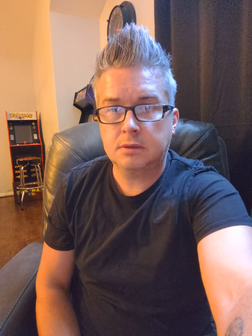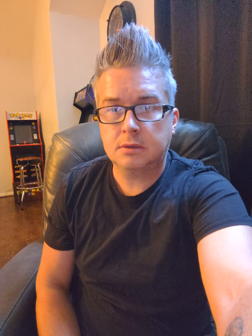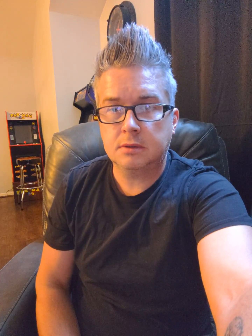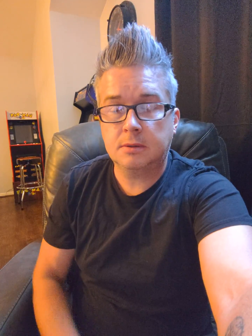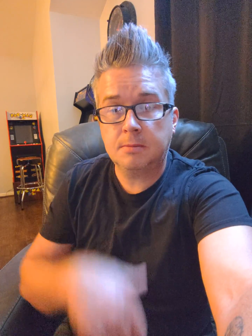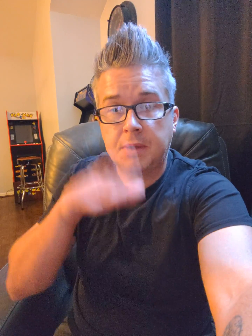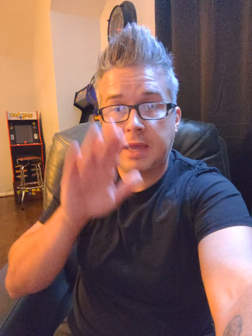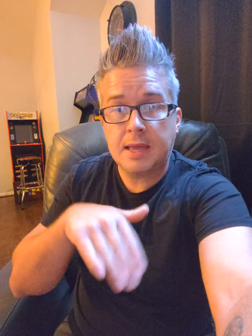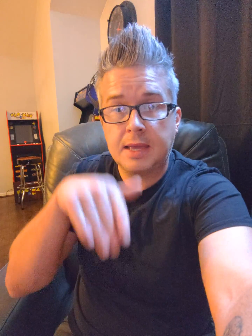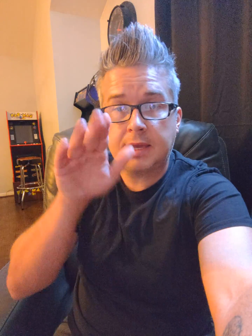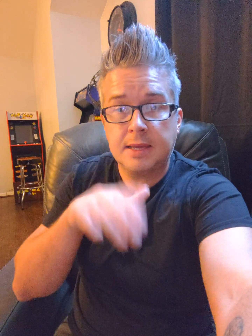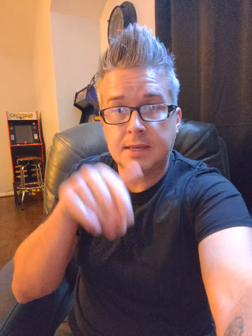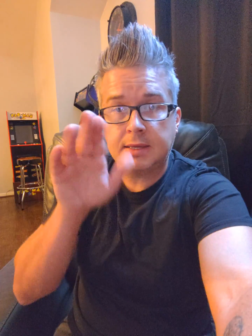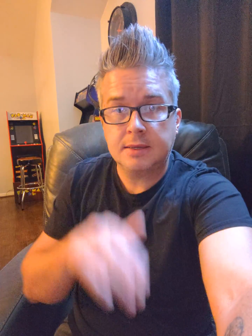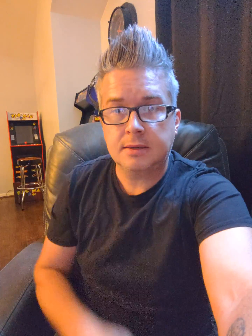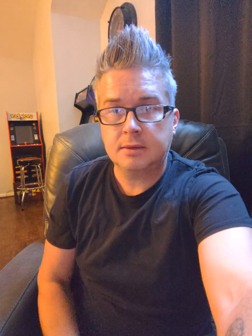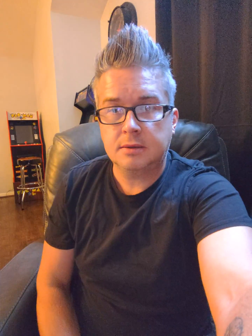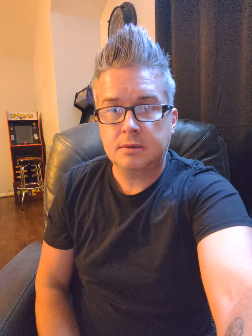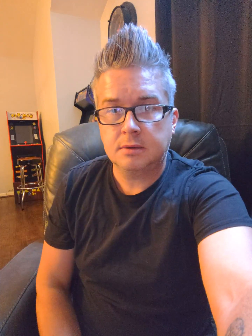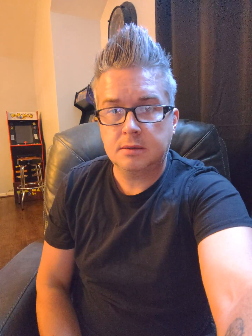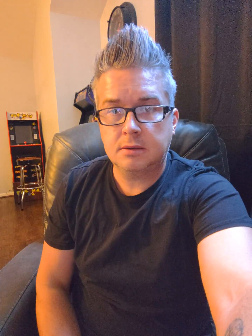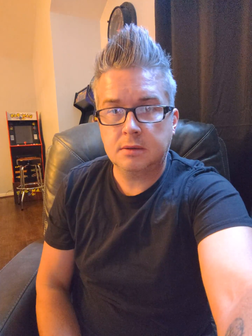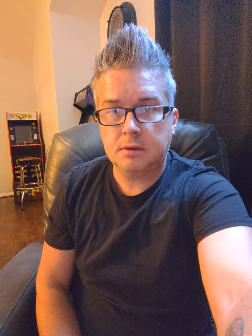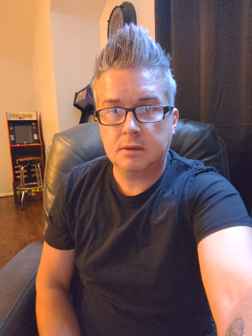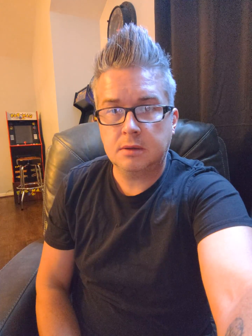paint